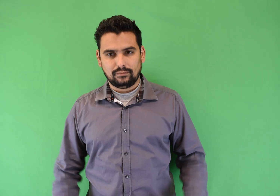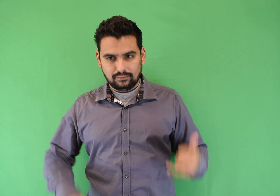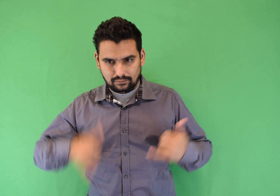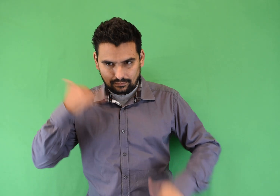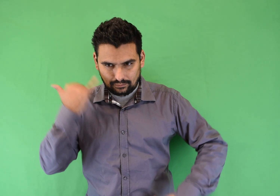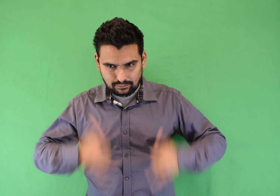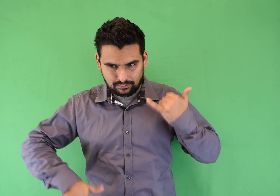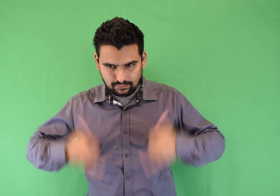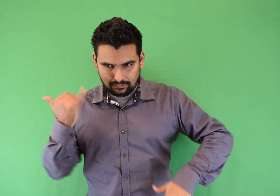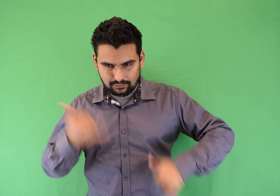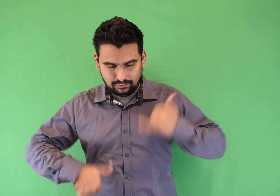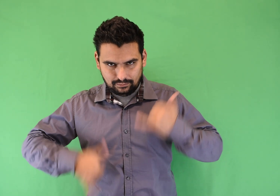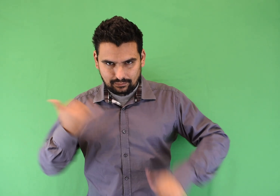químicos